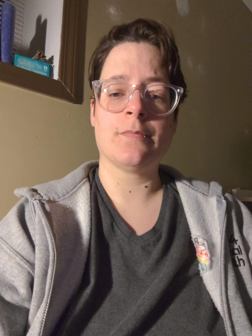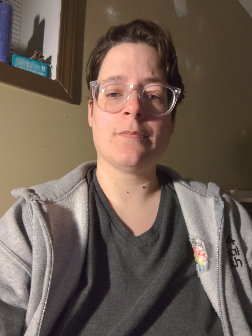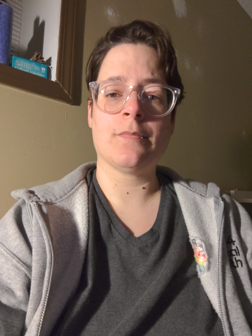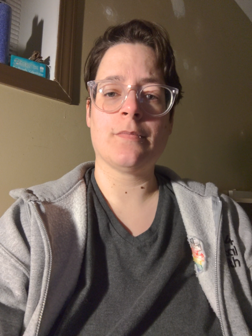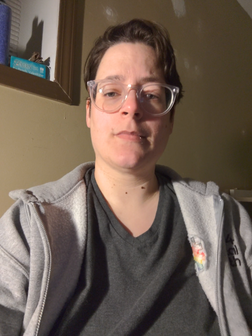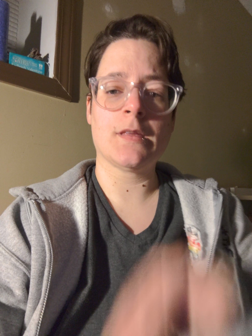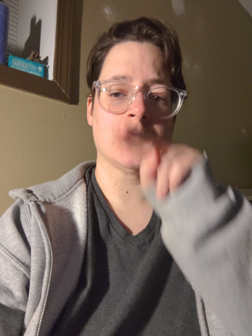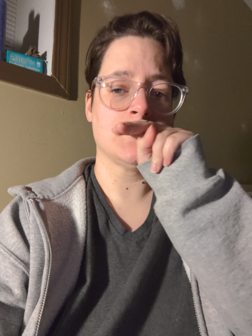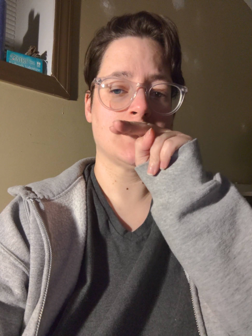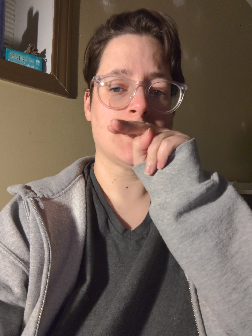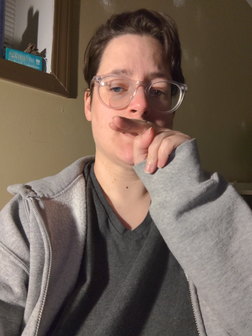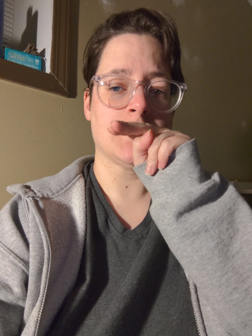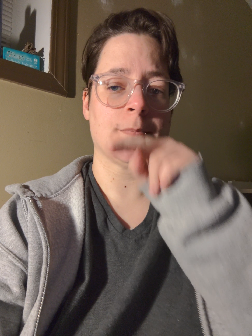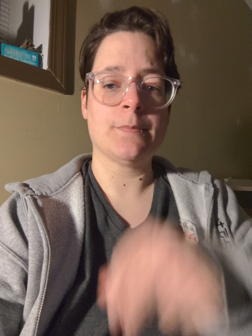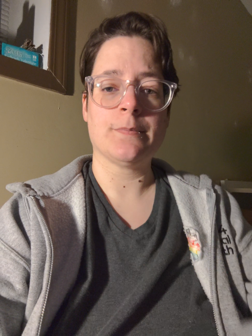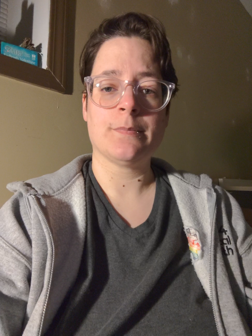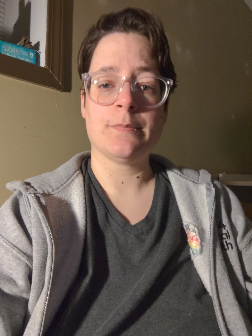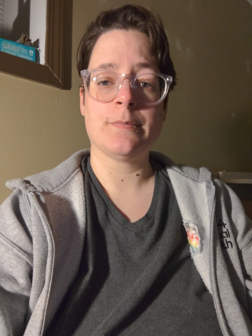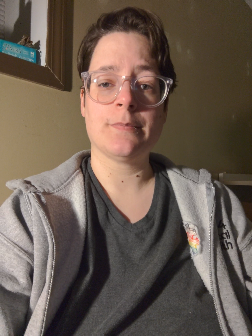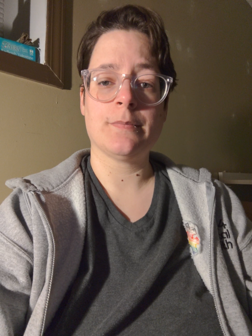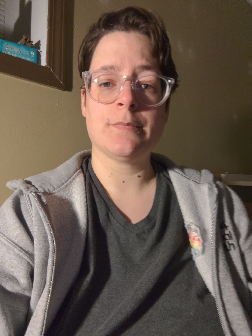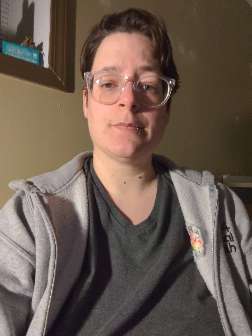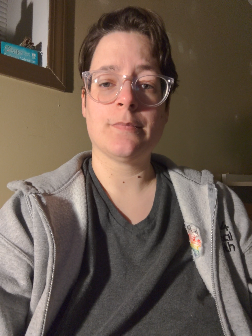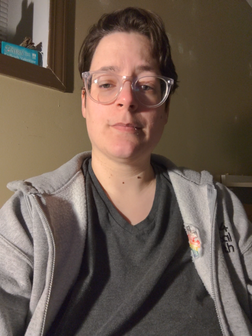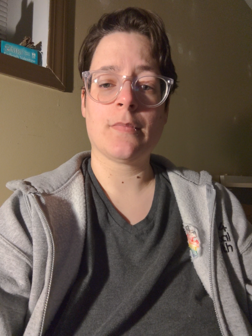tongue